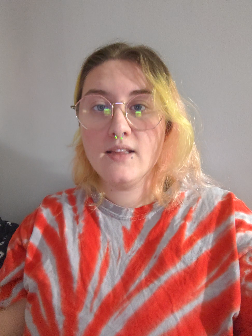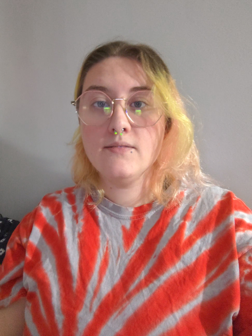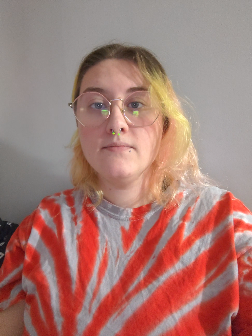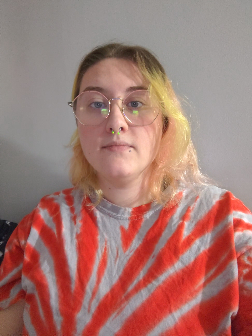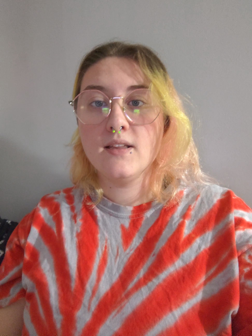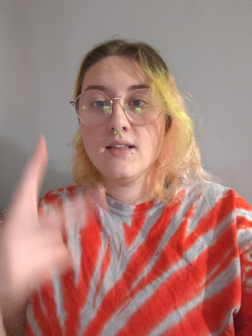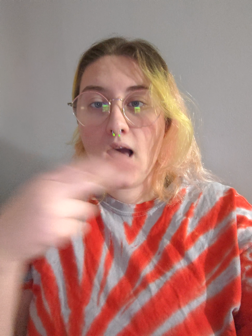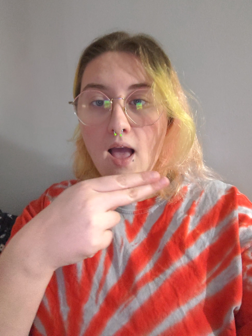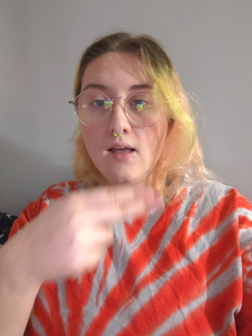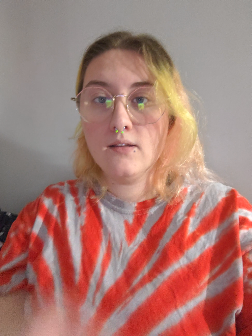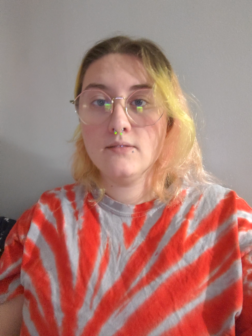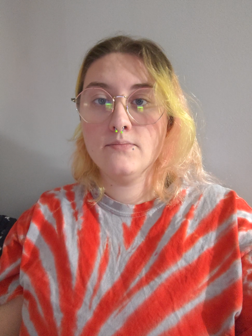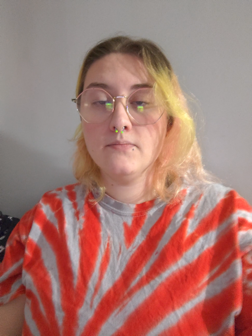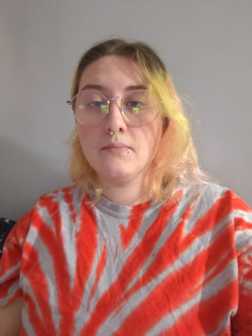cut